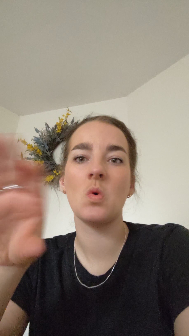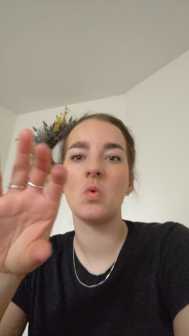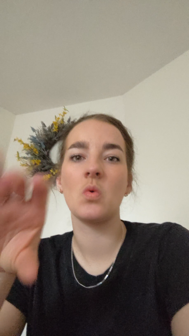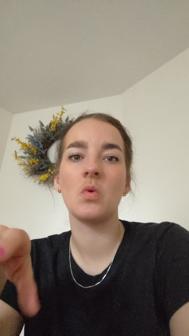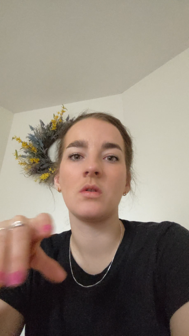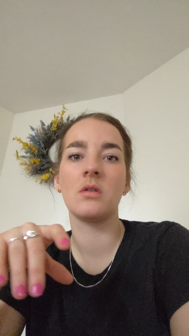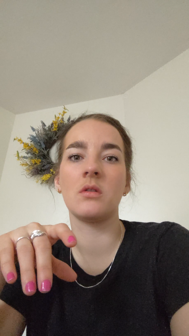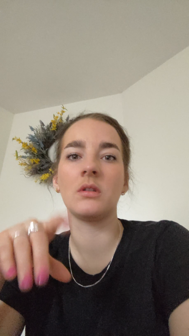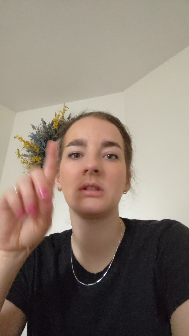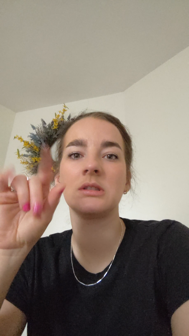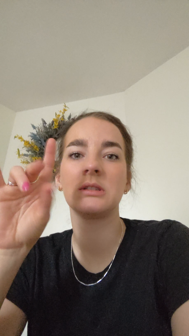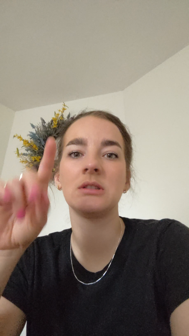did